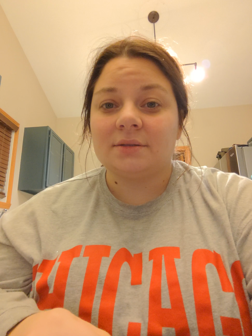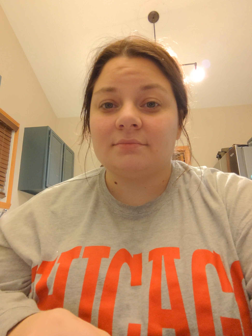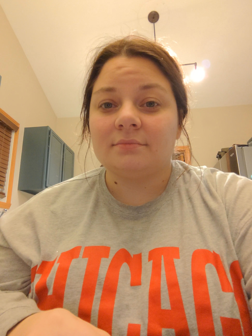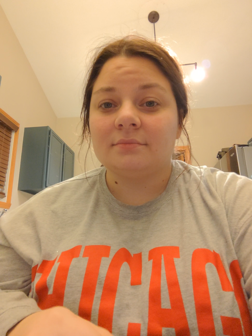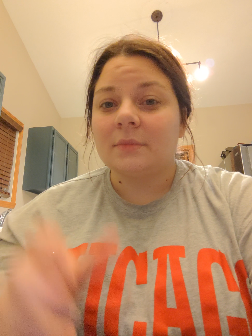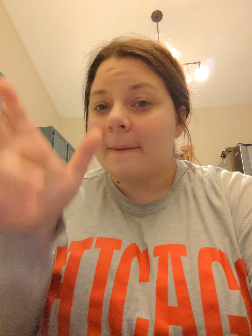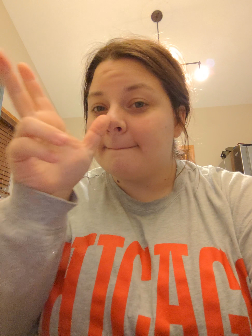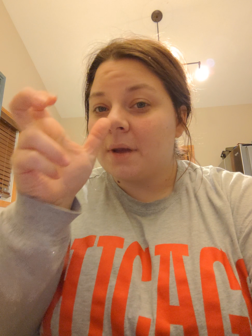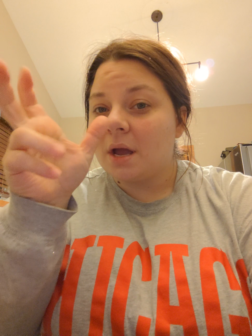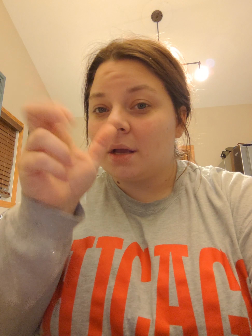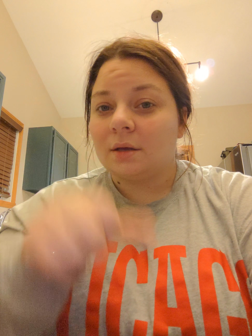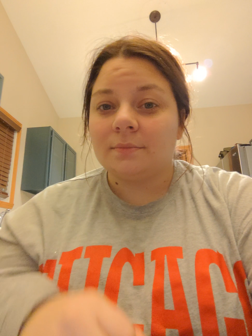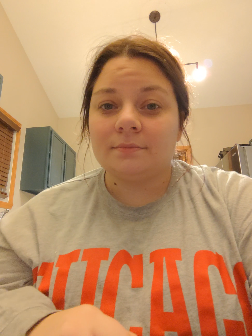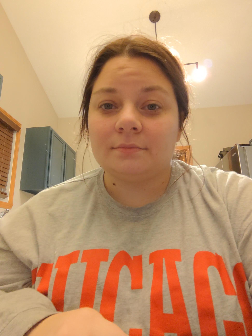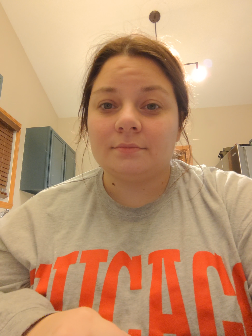bug